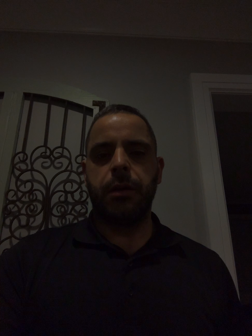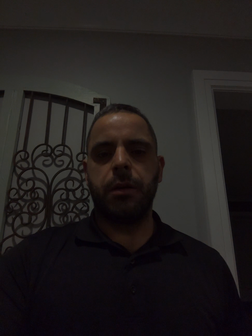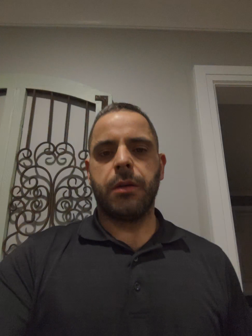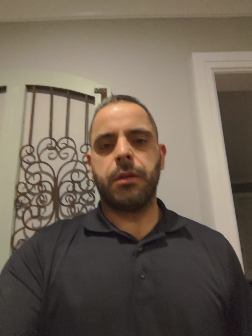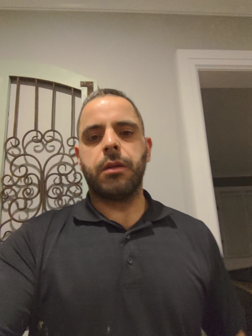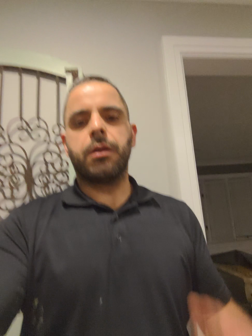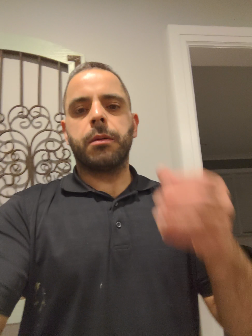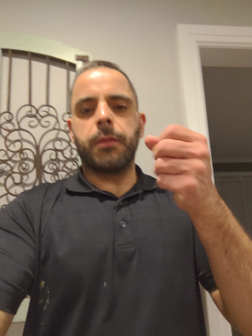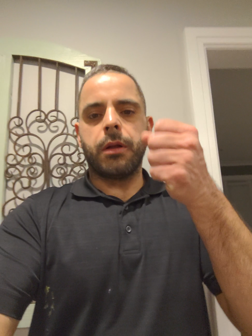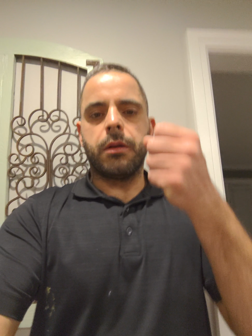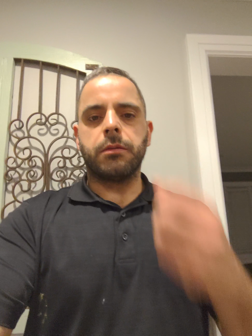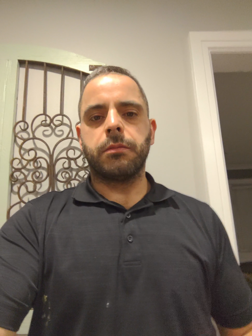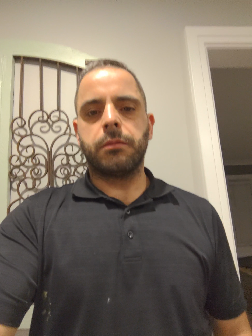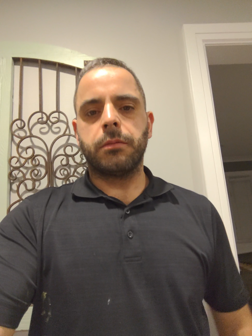milk